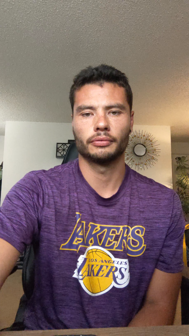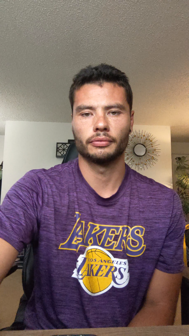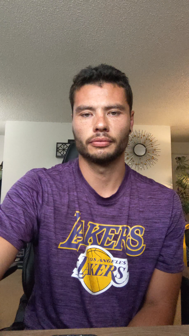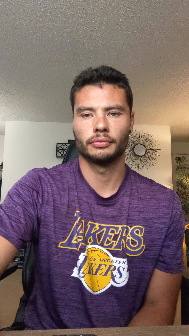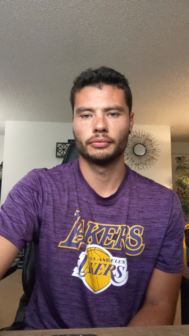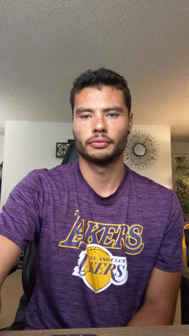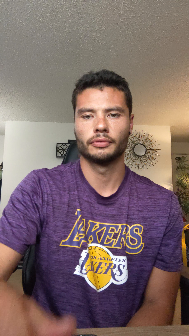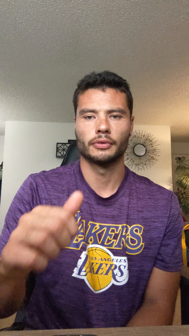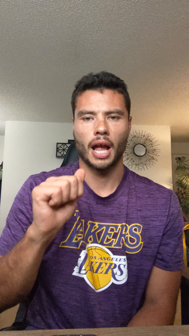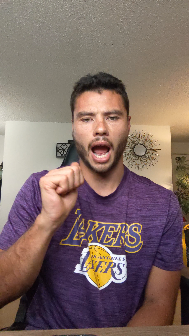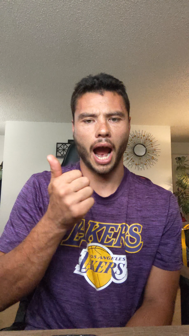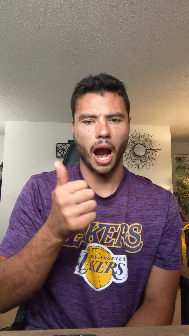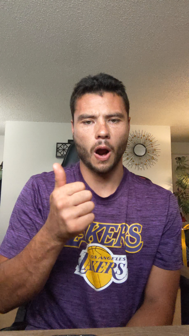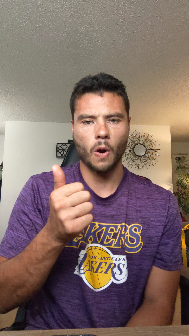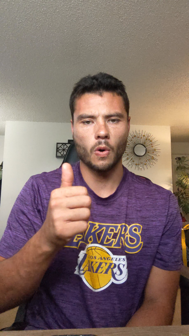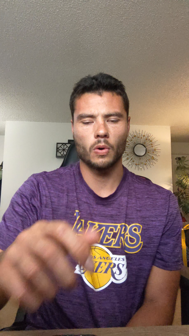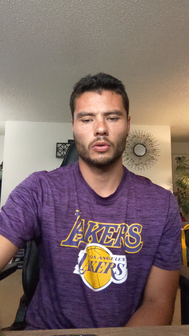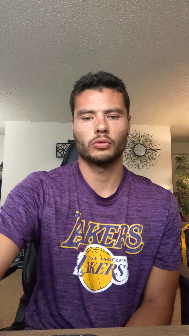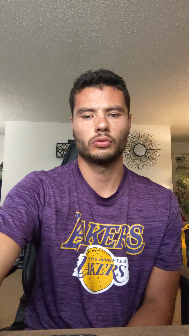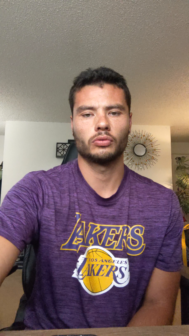how